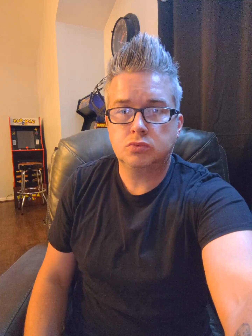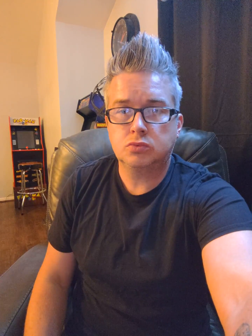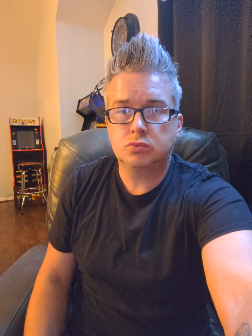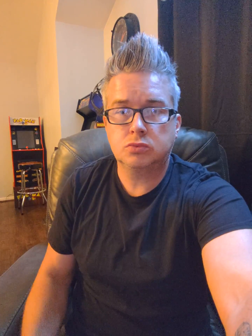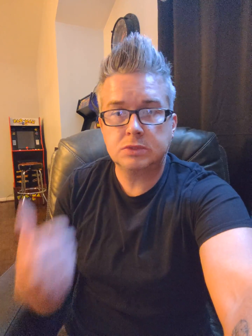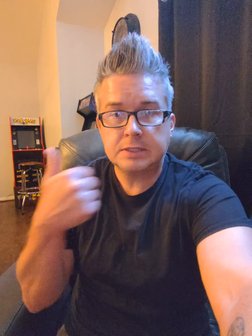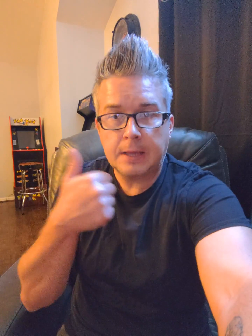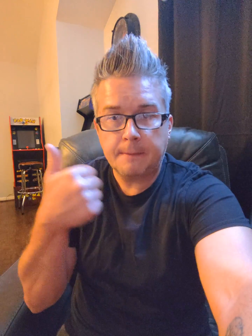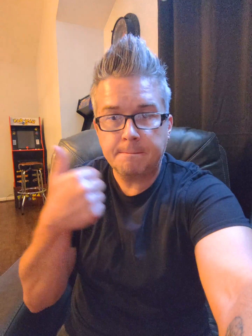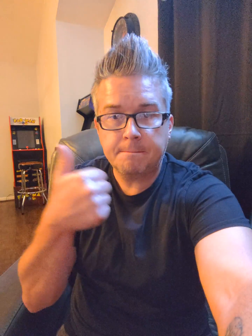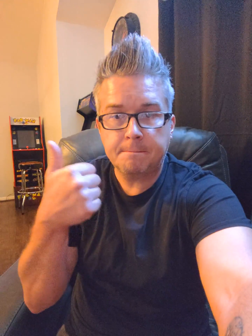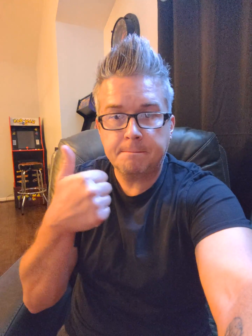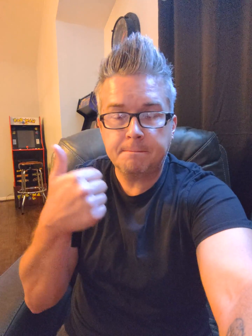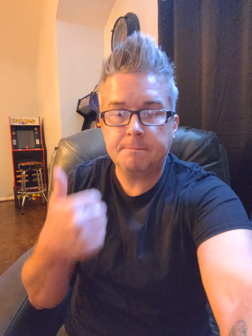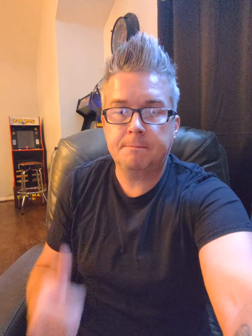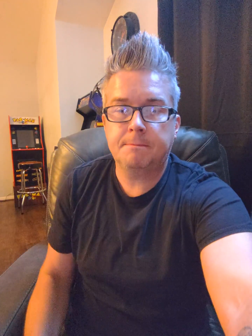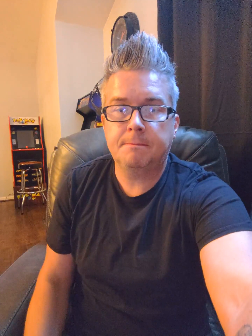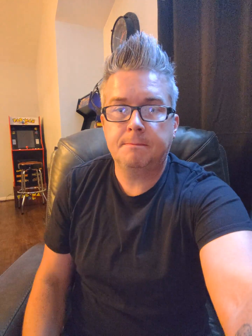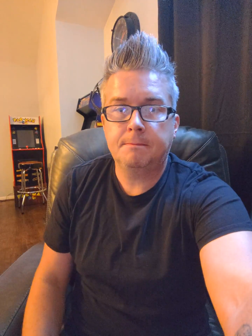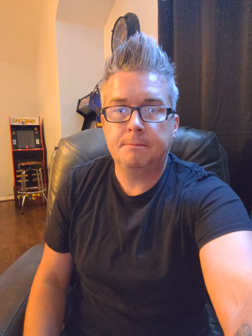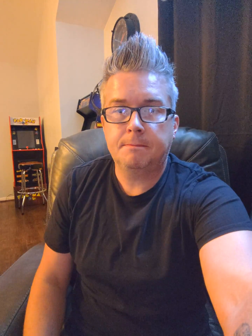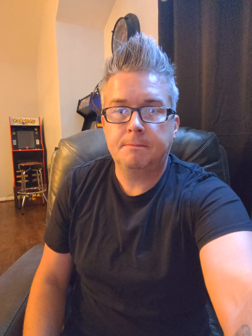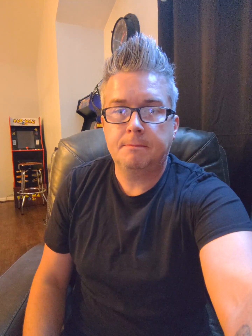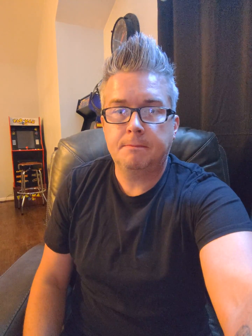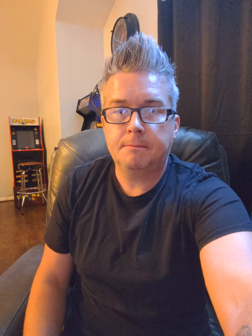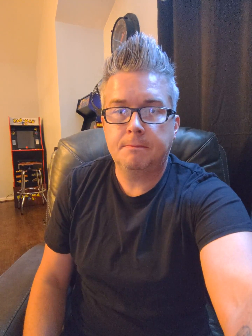game